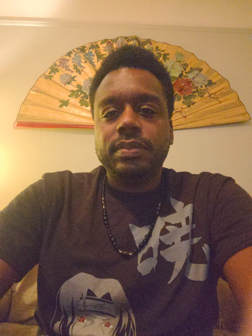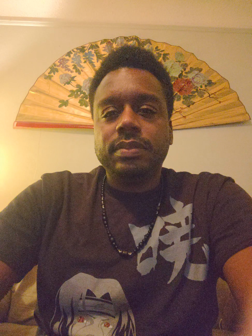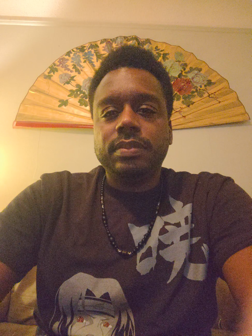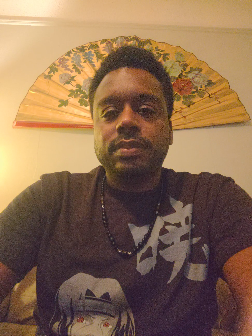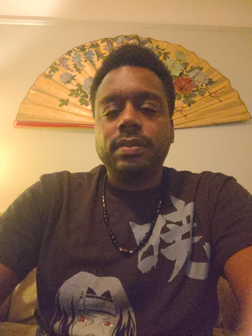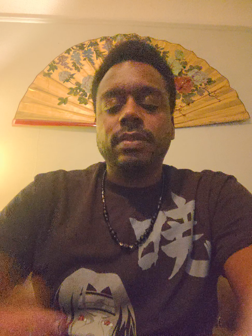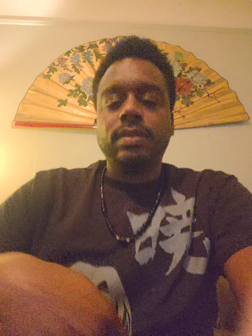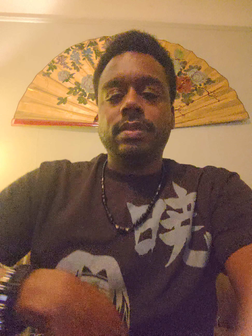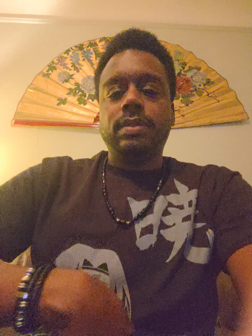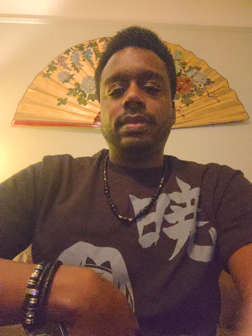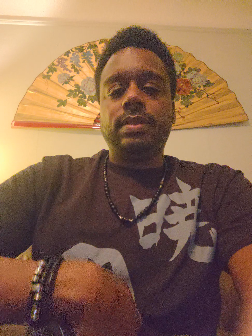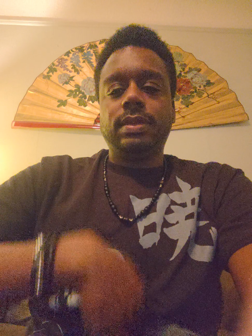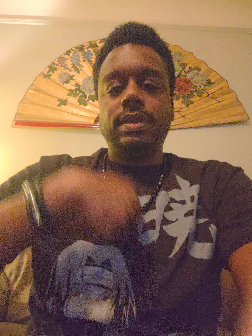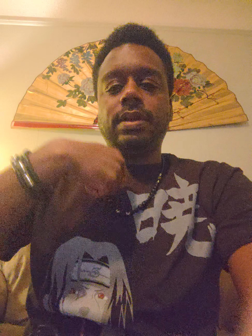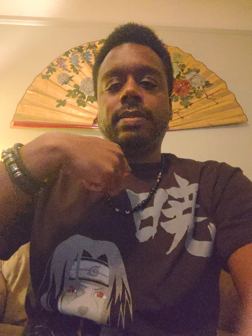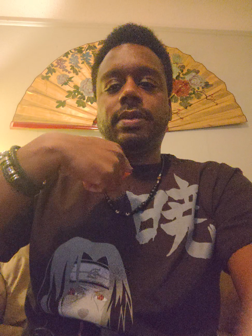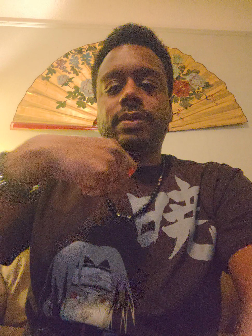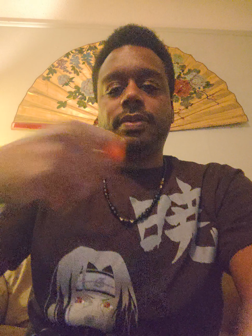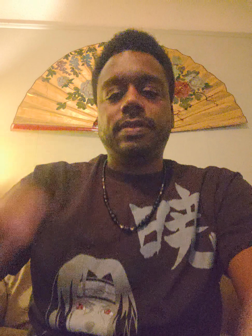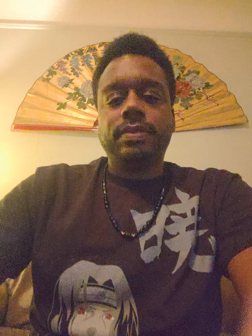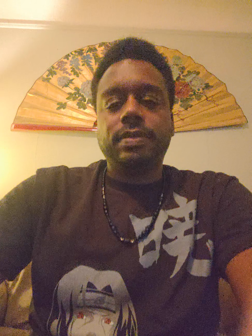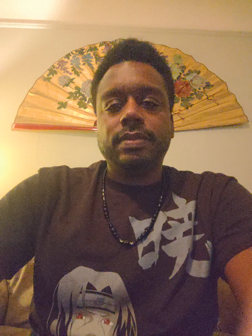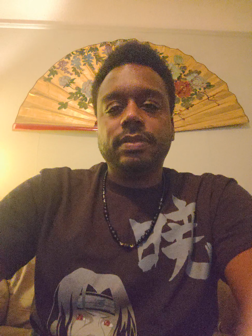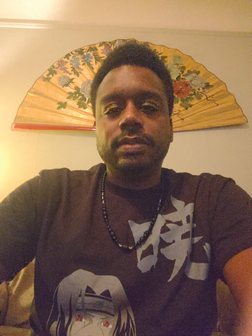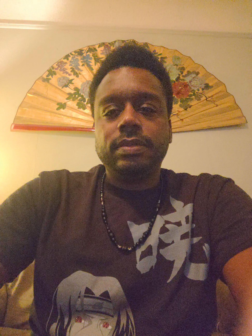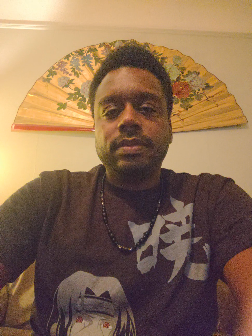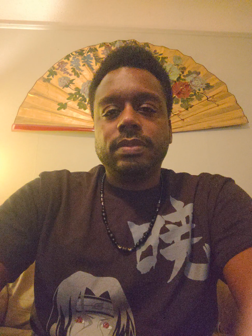zipper